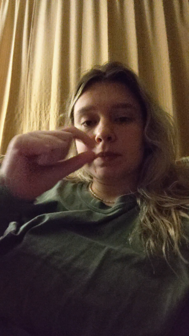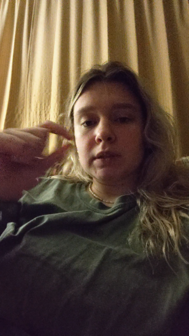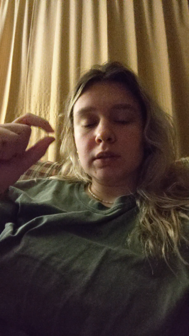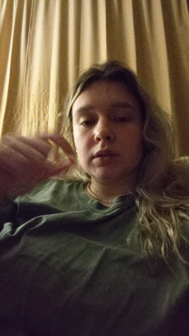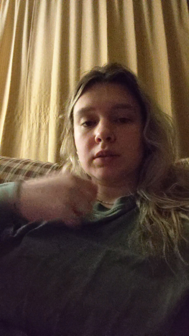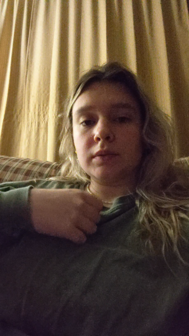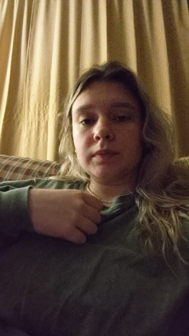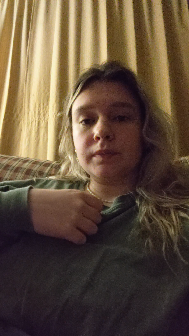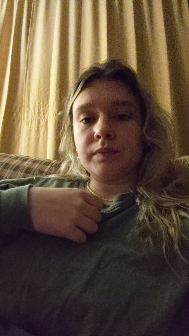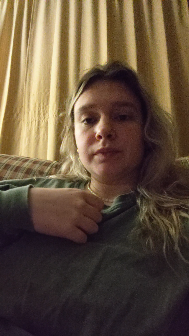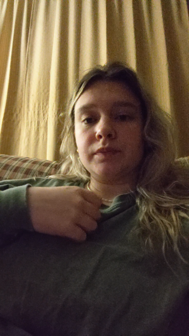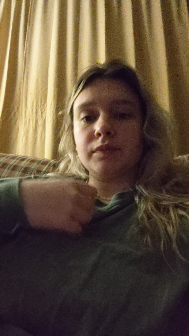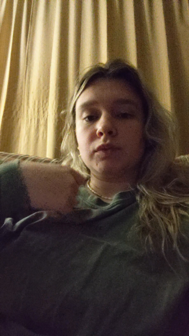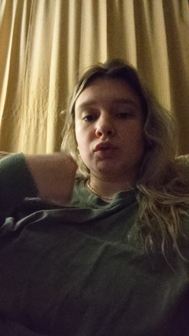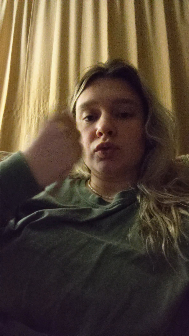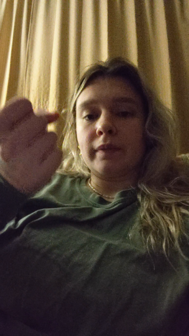drive